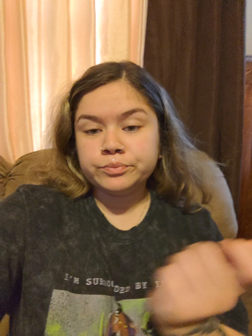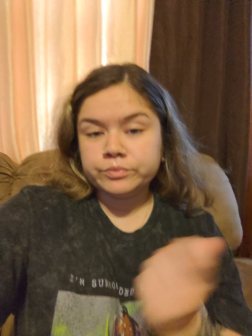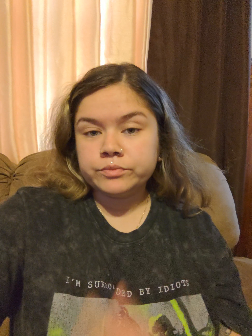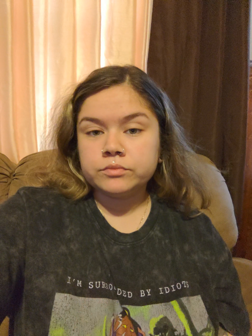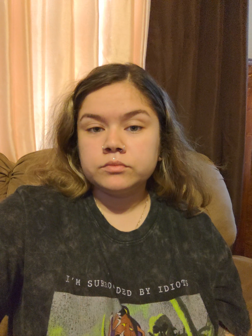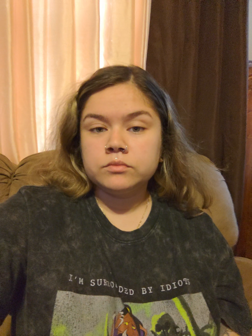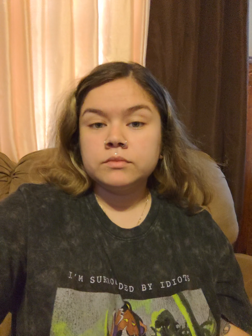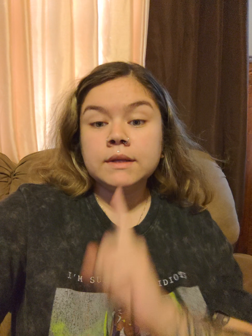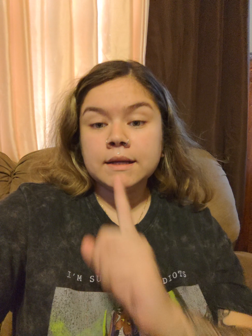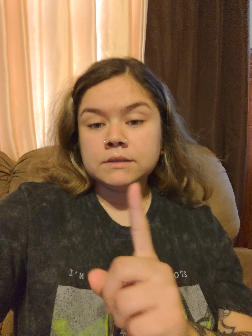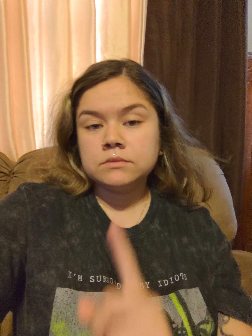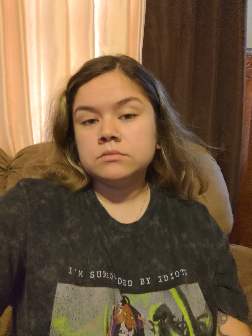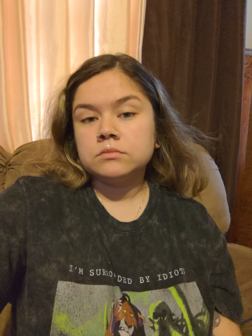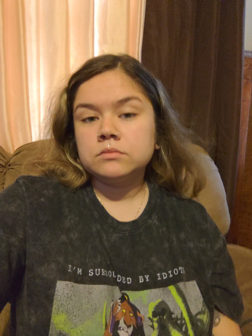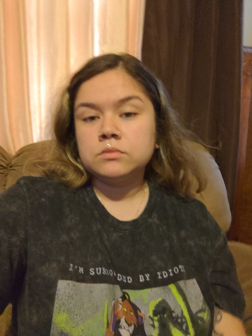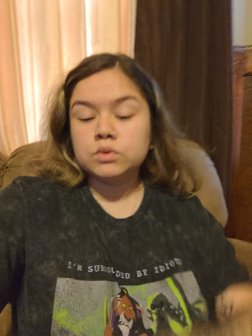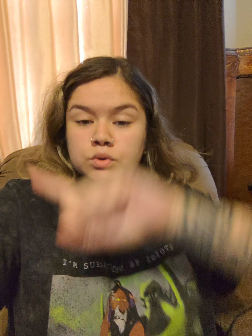is